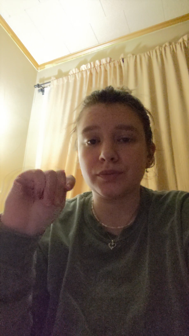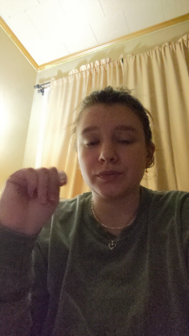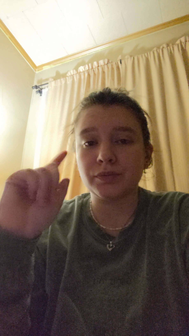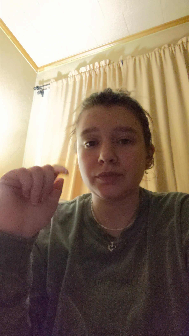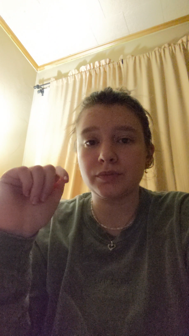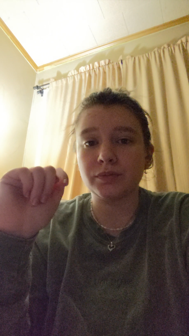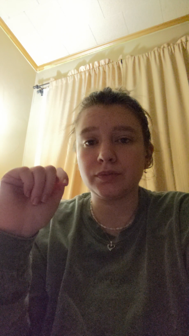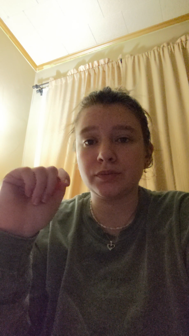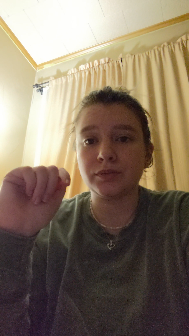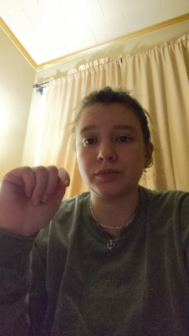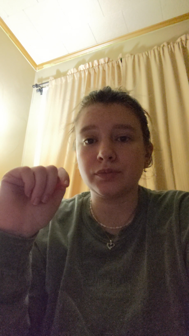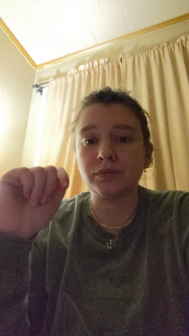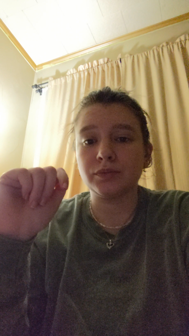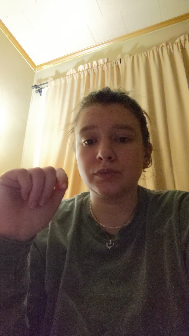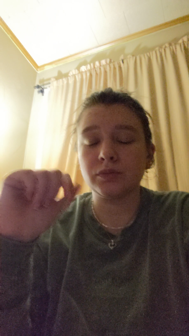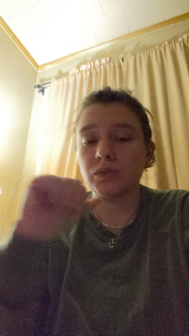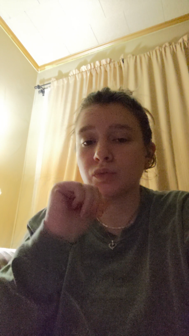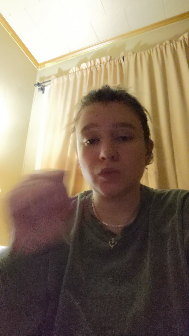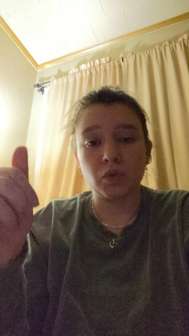don't